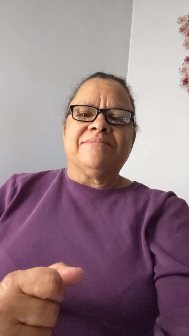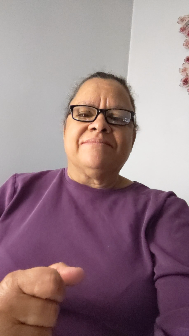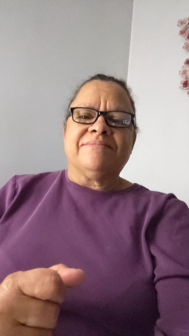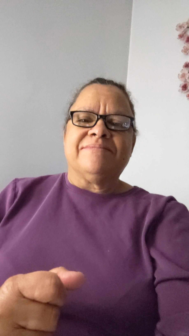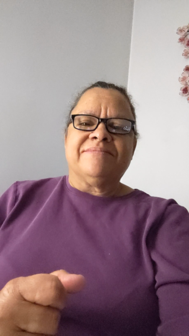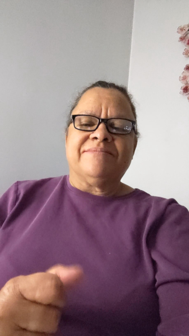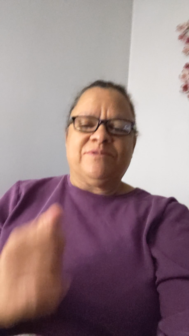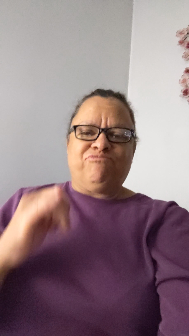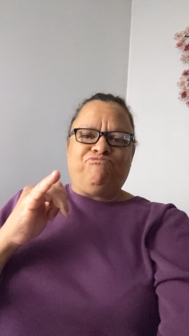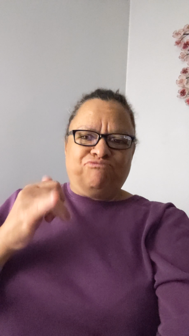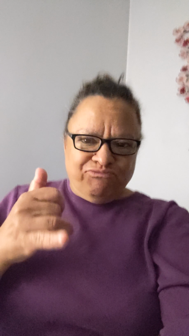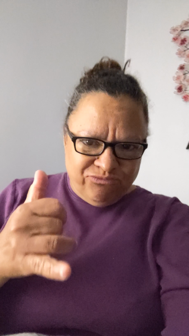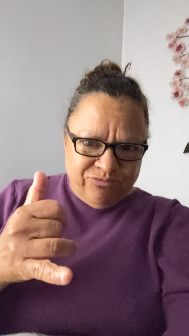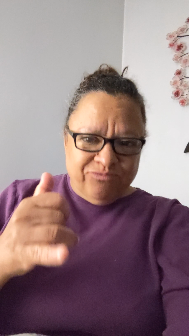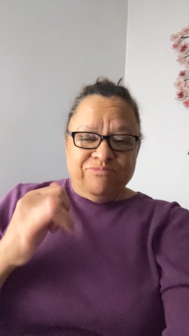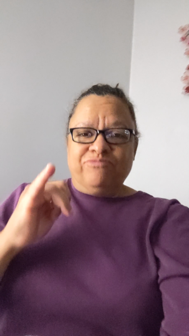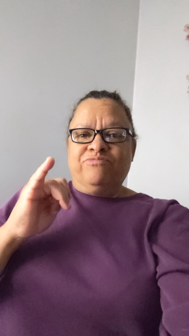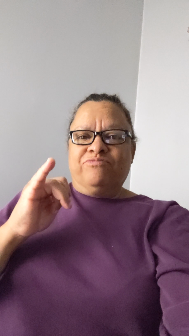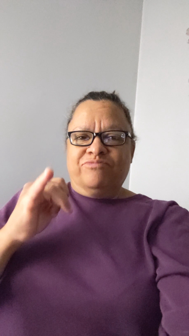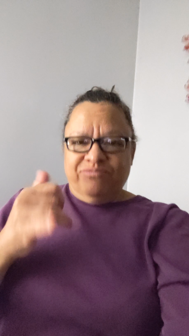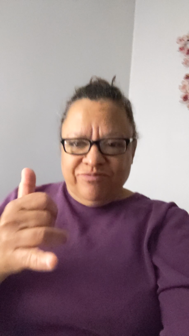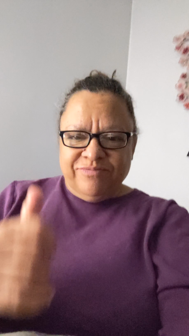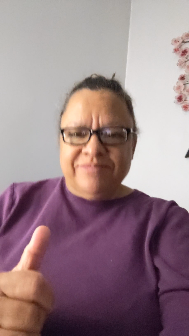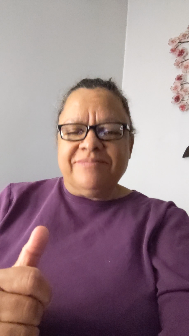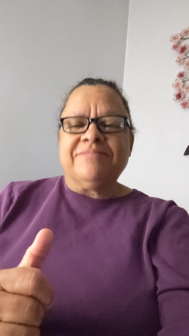rocking chair